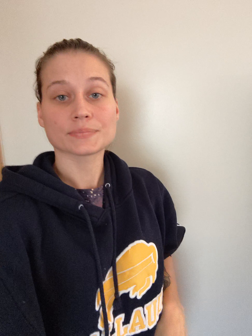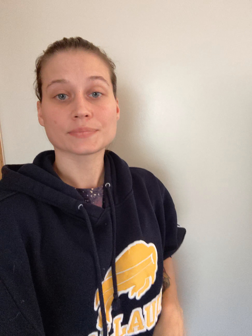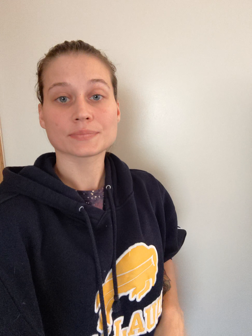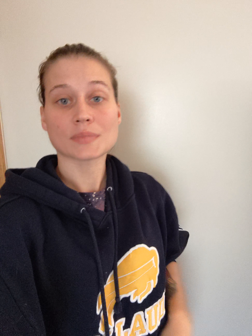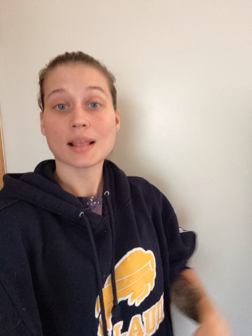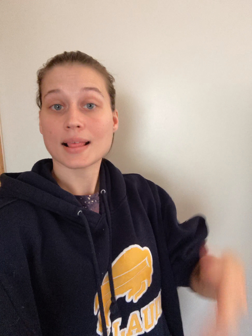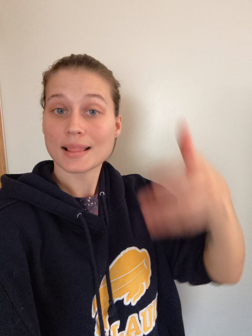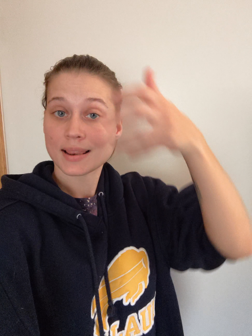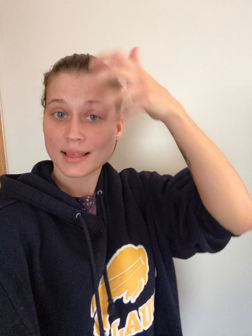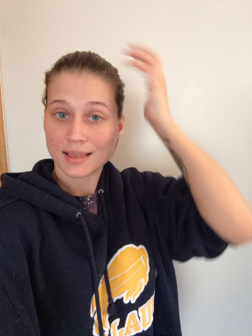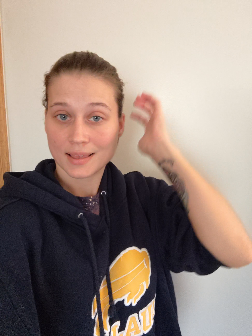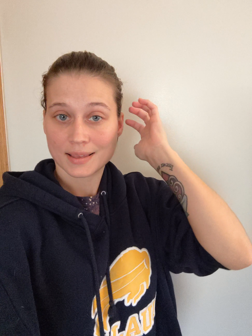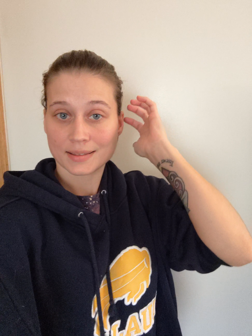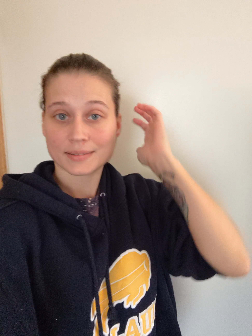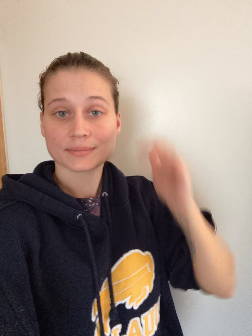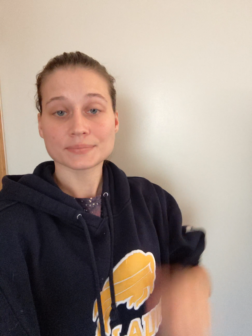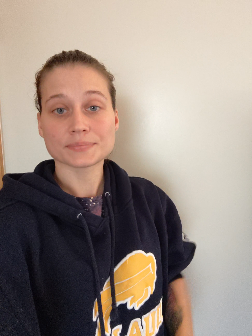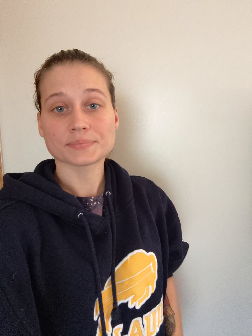lion